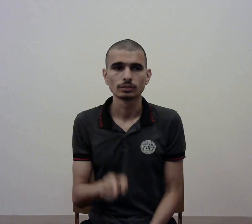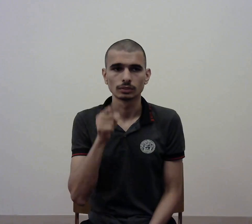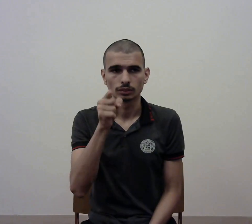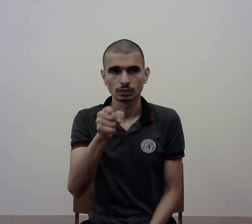siz